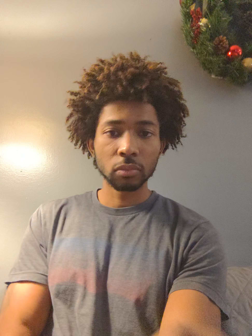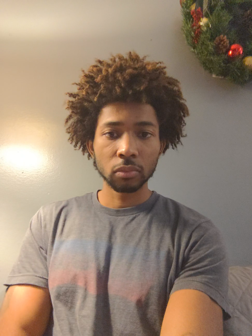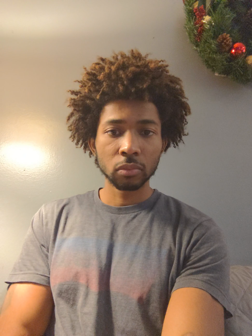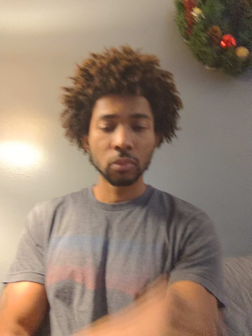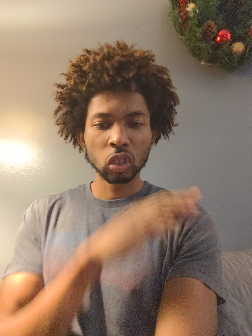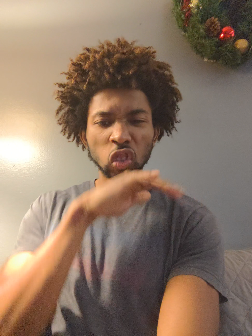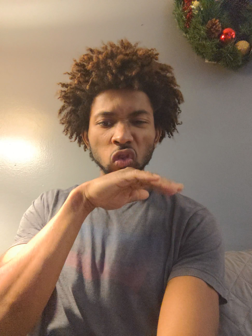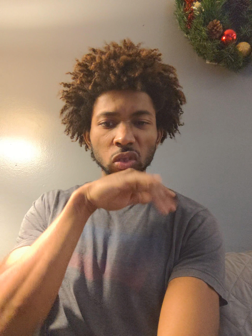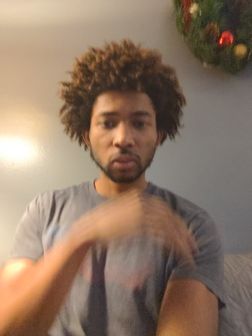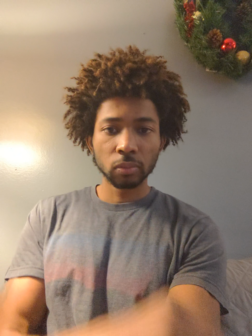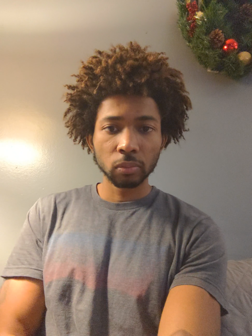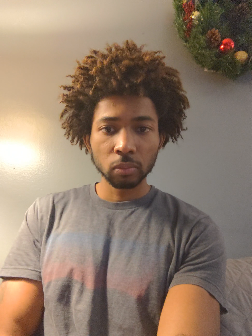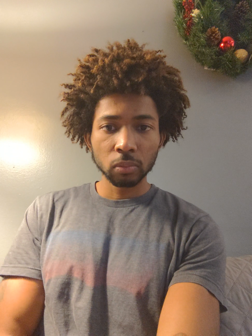dirty